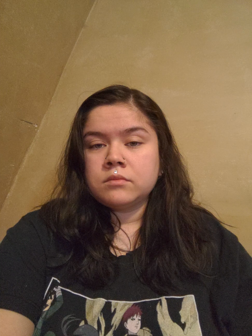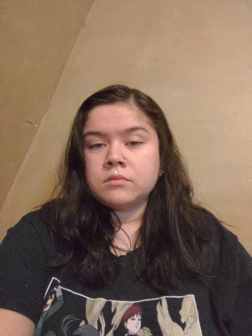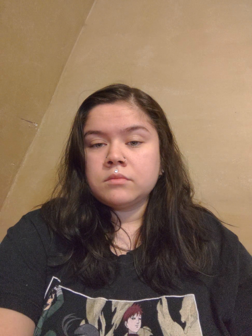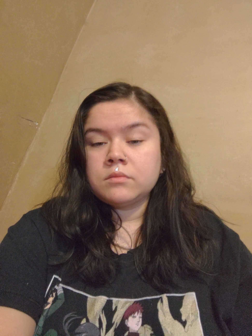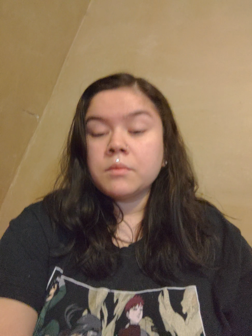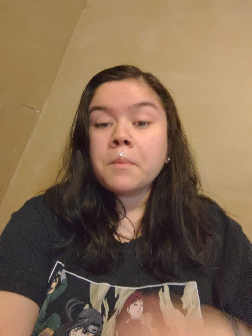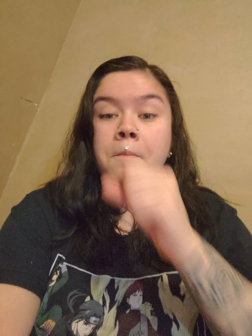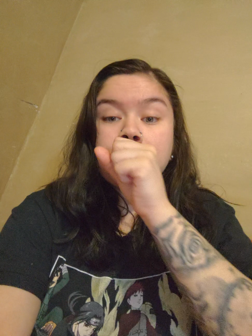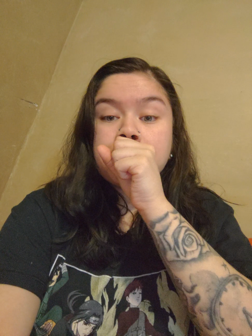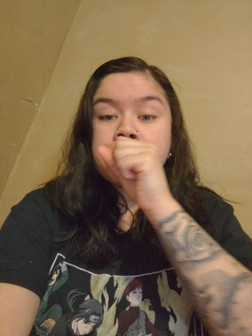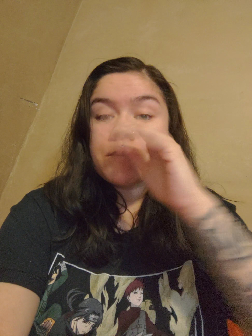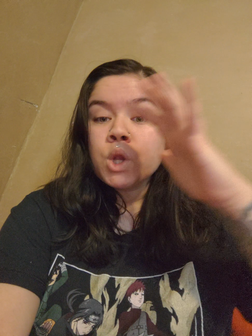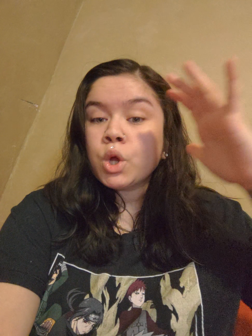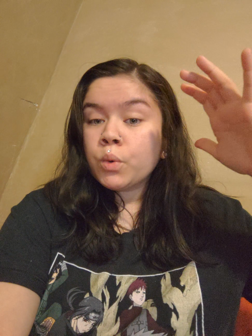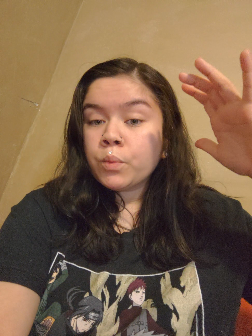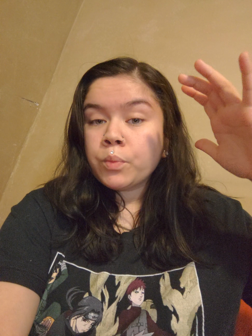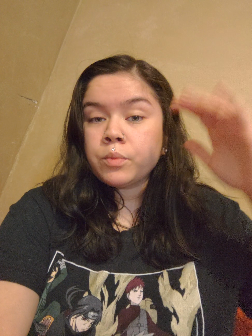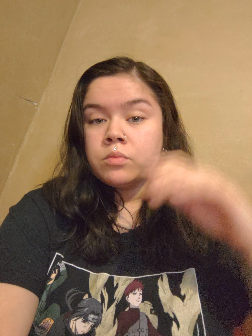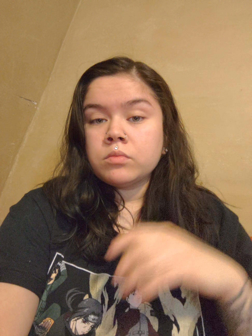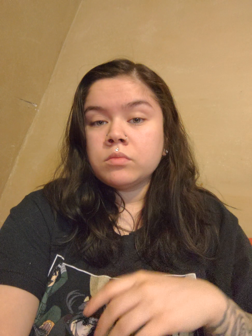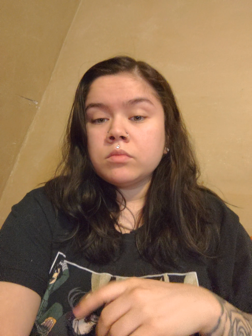balloon